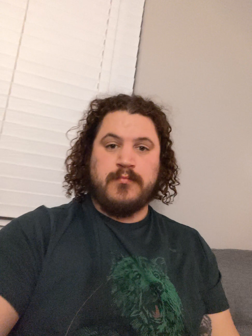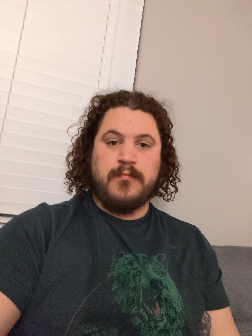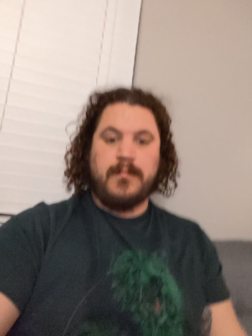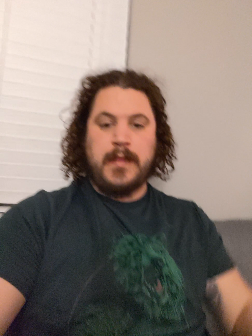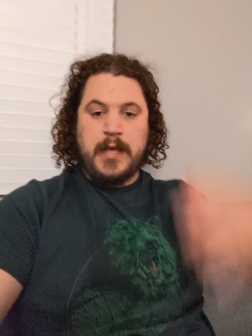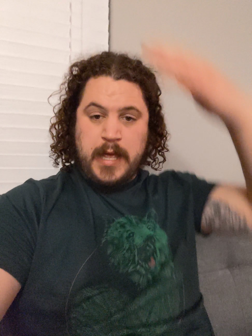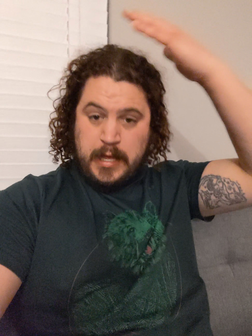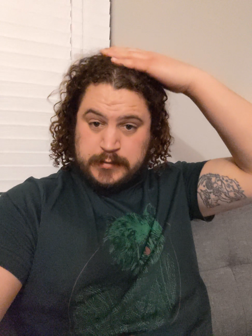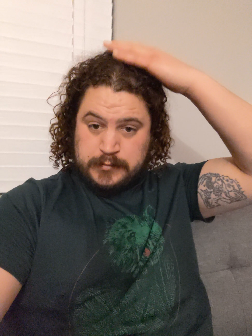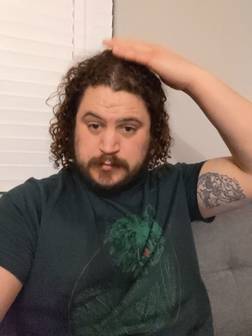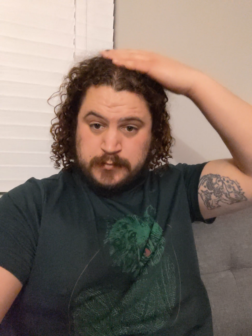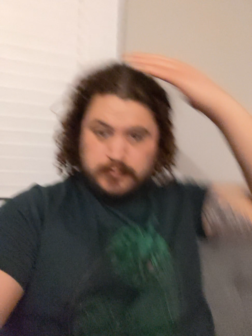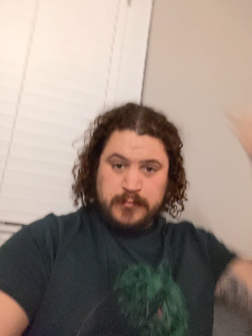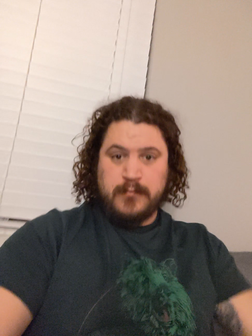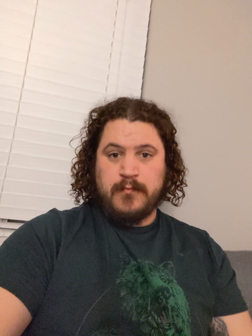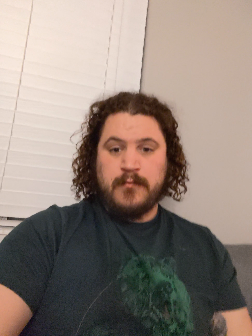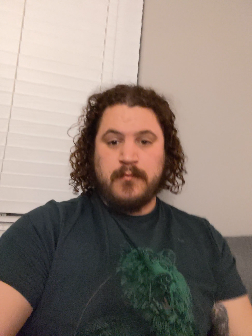hat